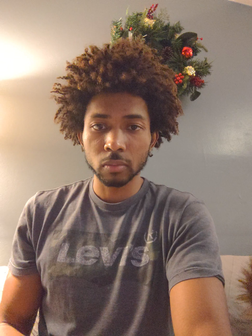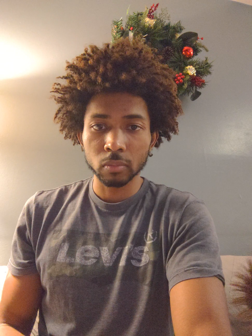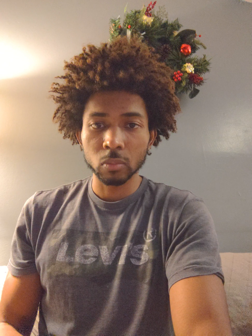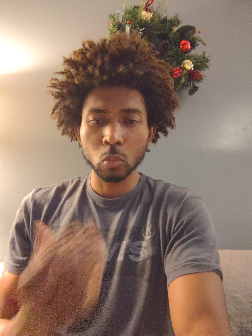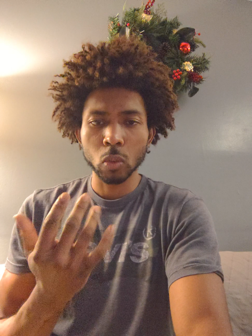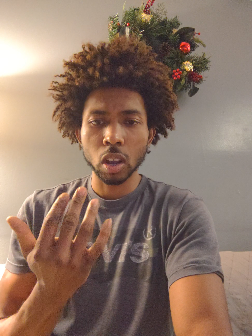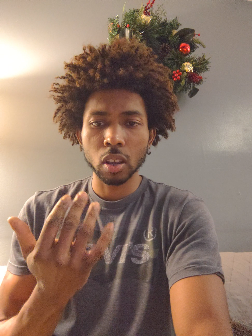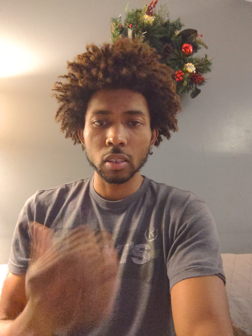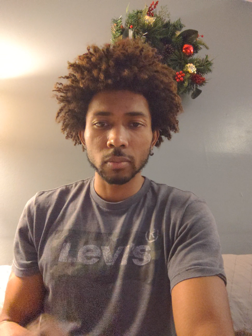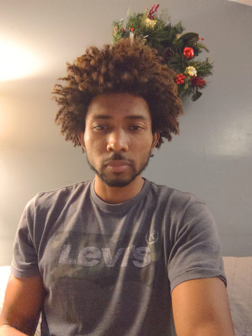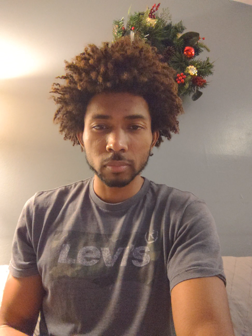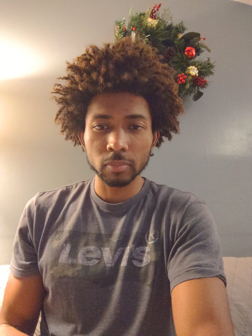wait